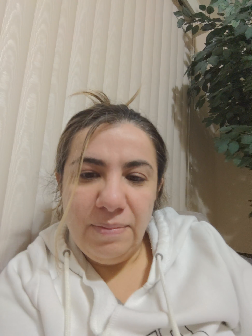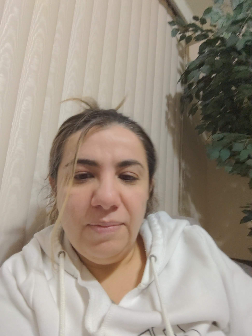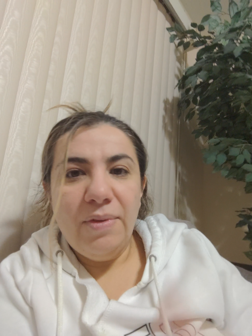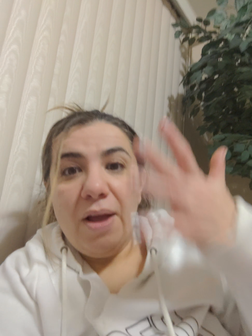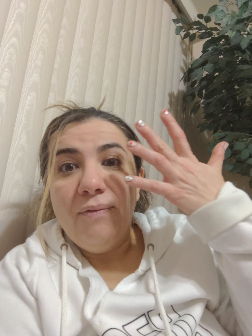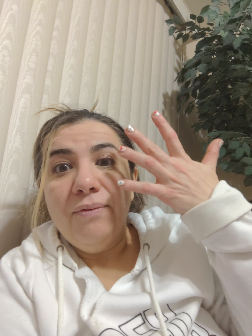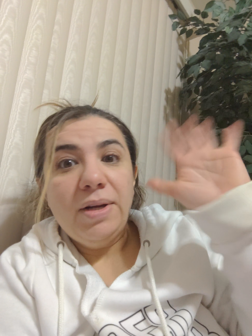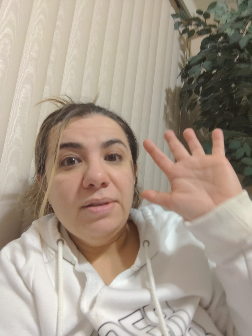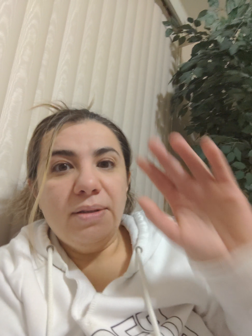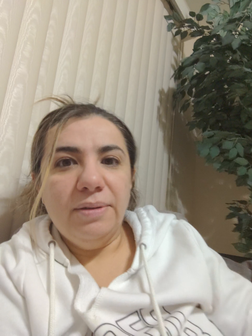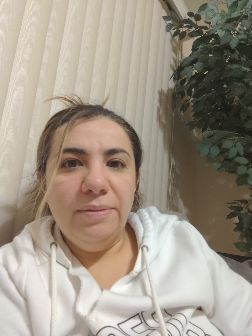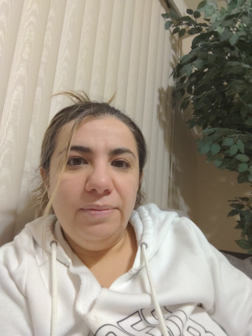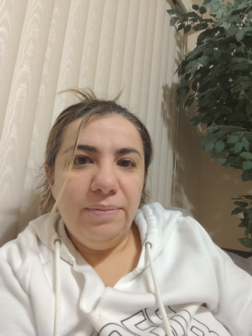finish